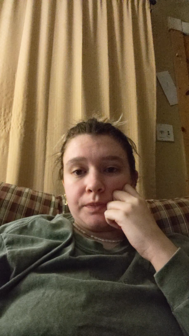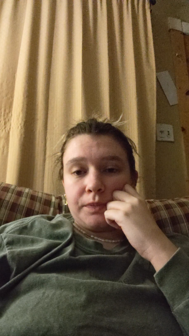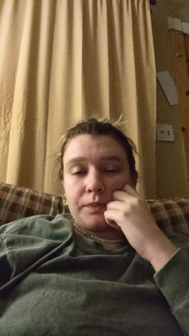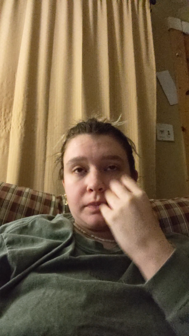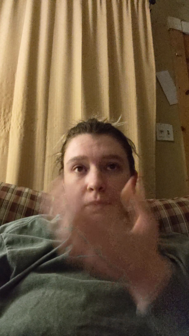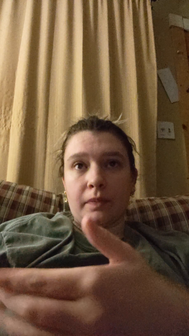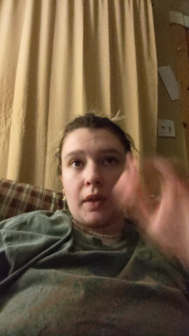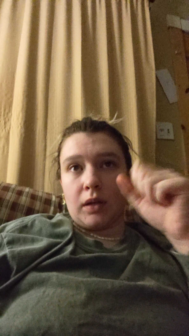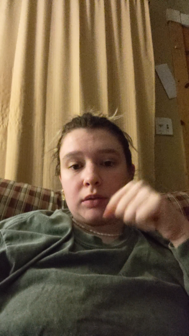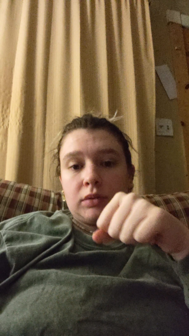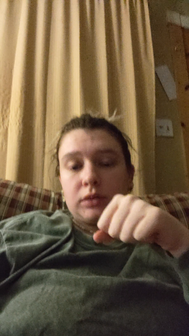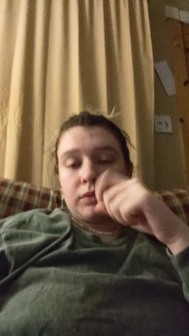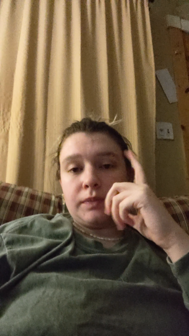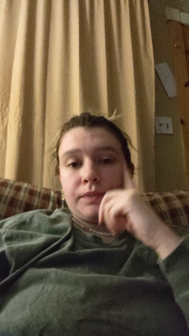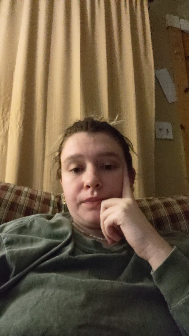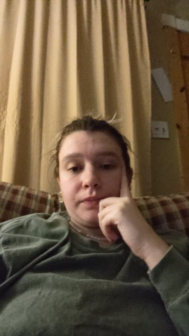basket